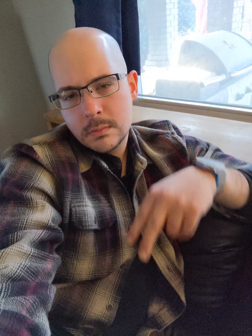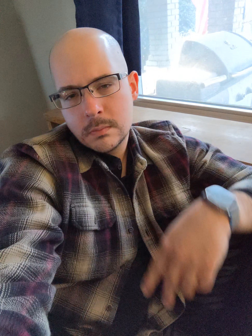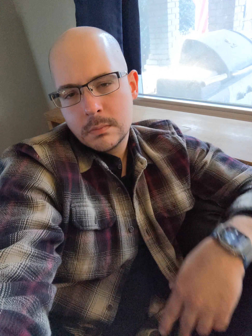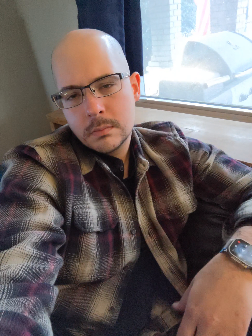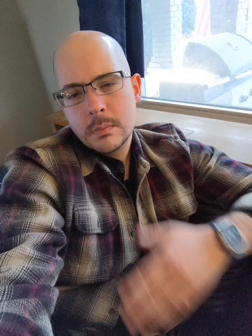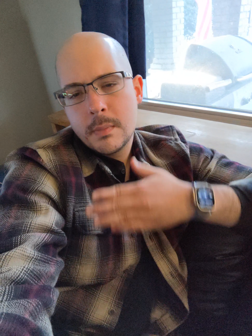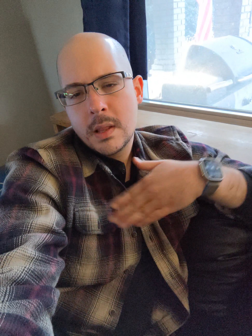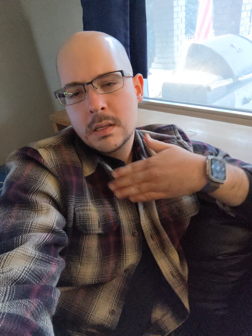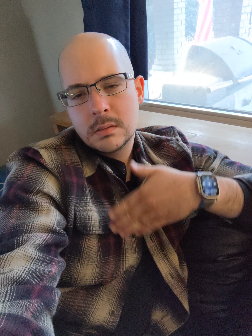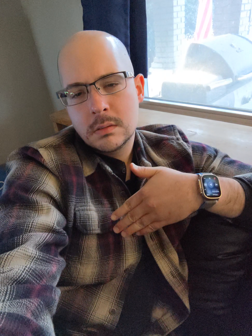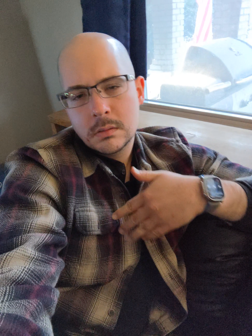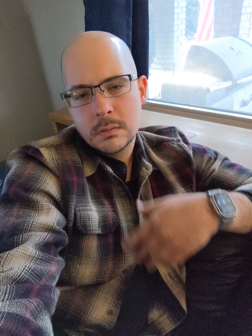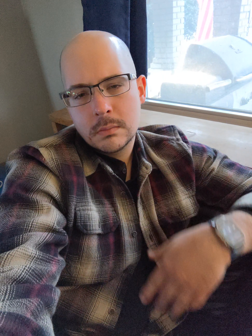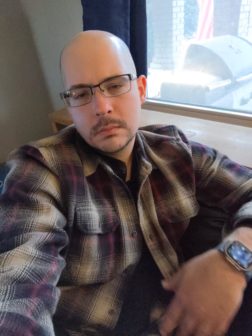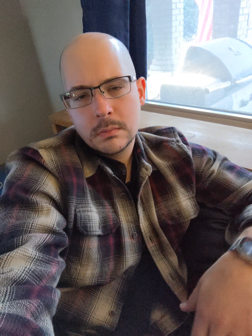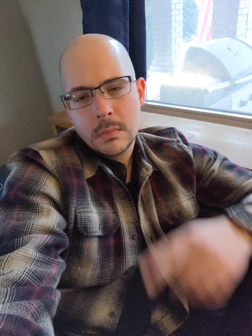please